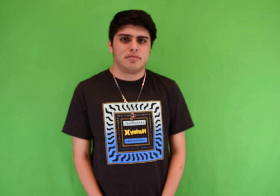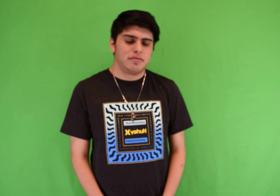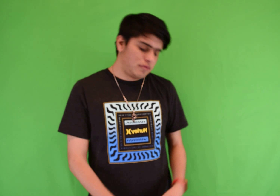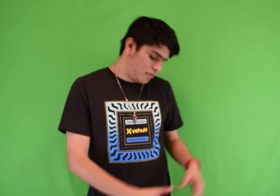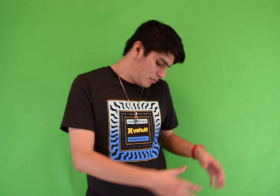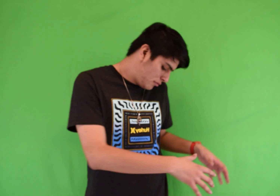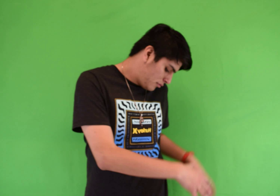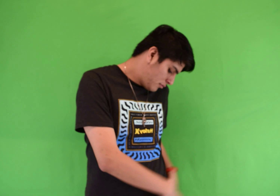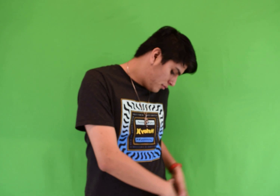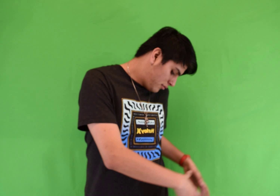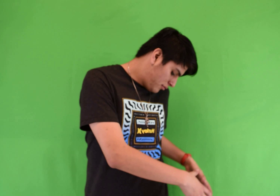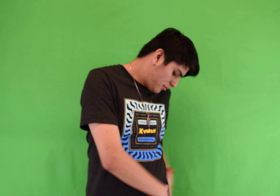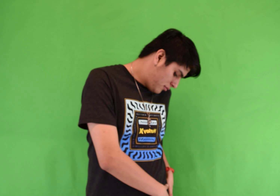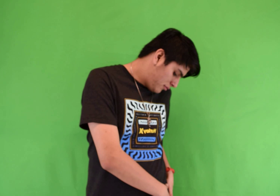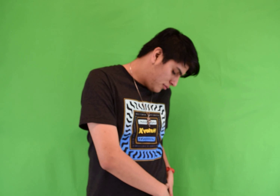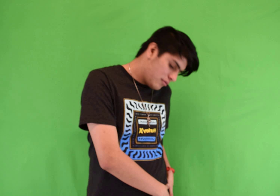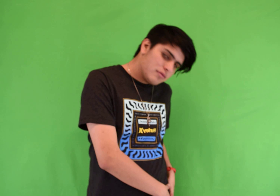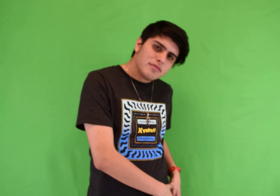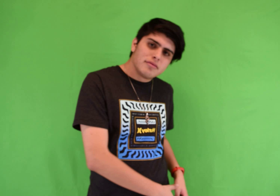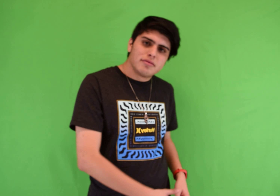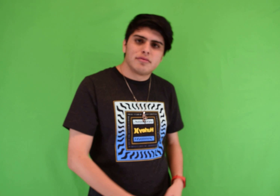pierna